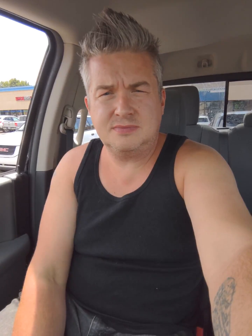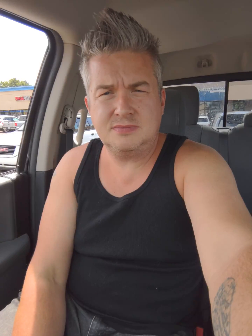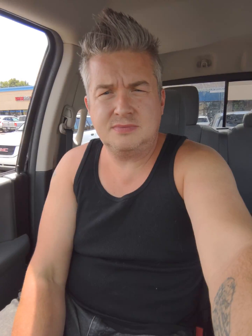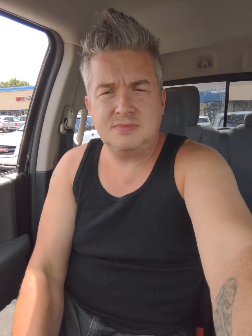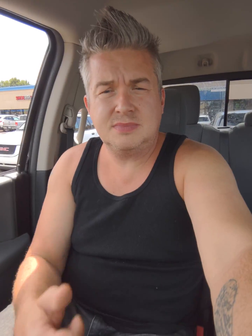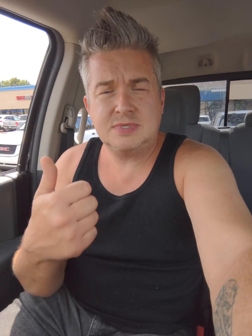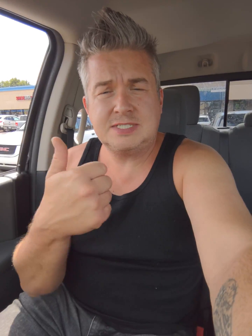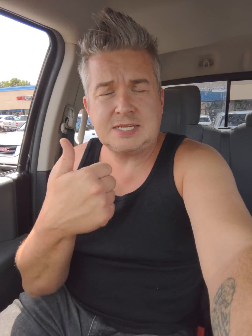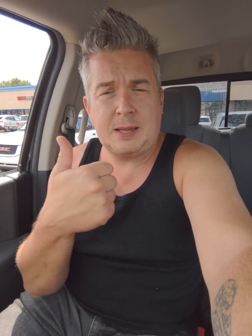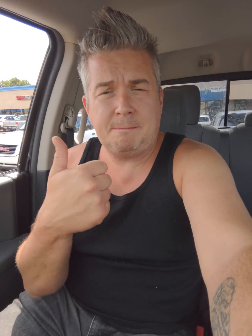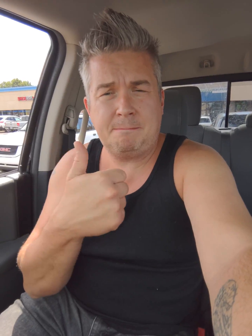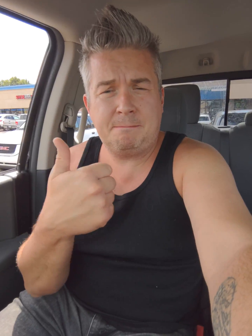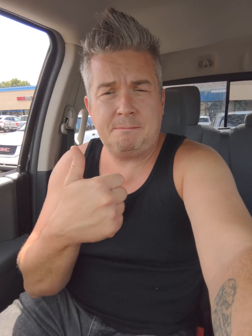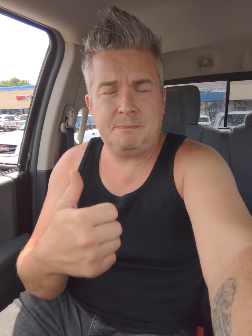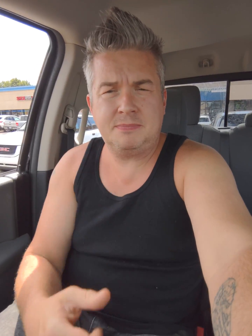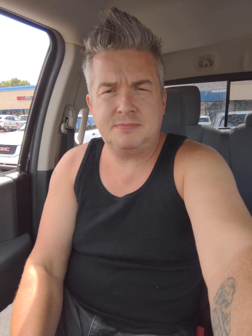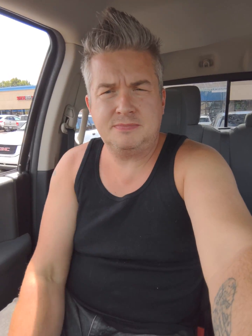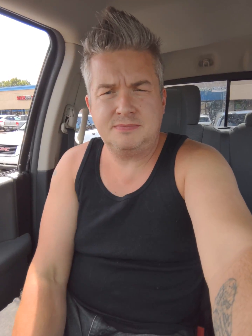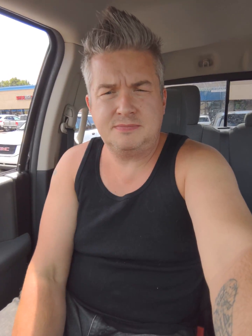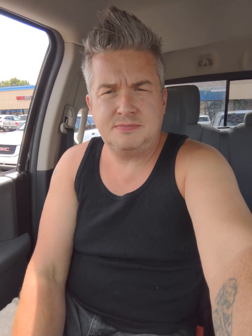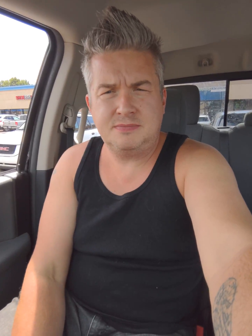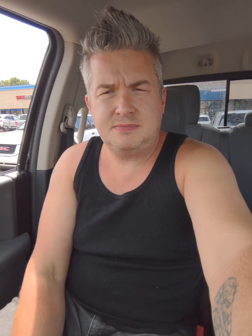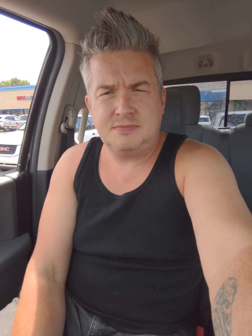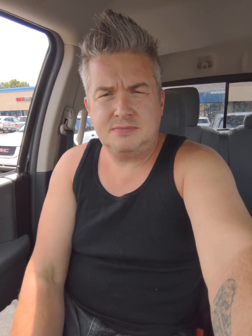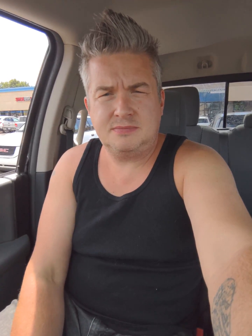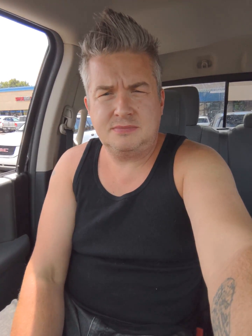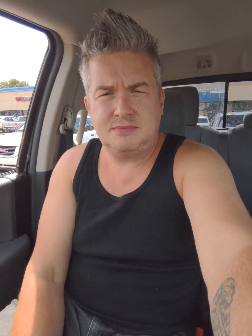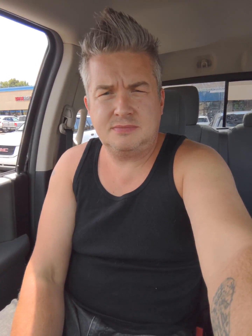game